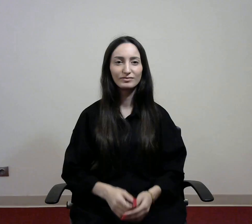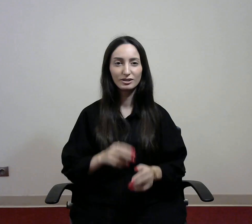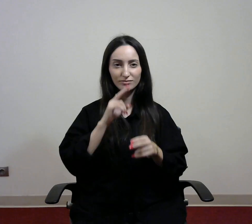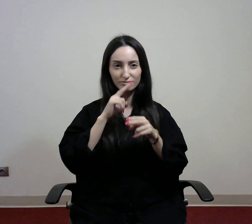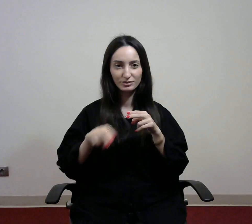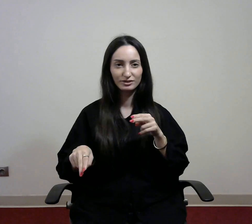itmiş